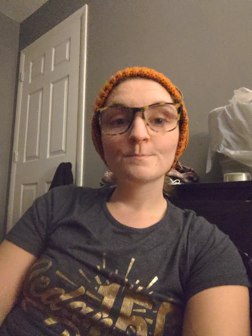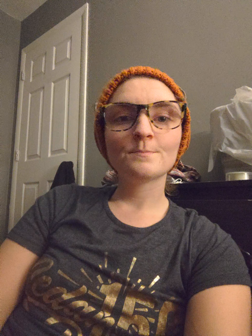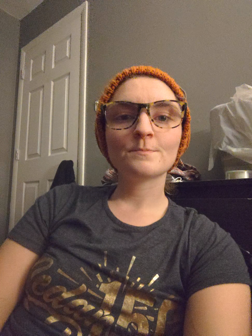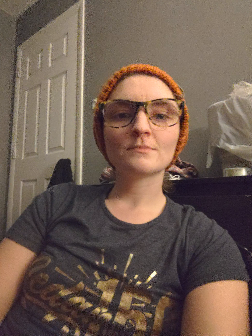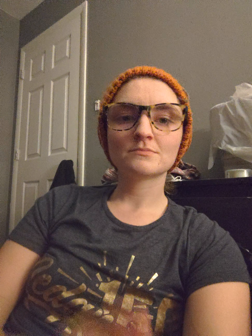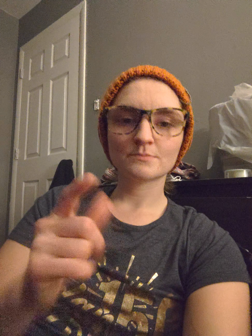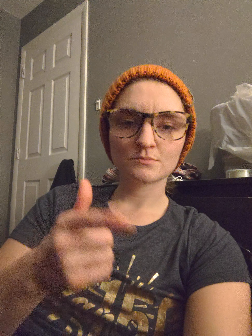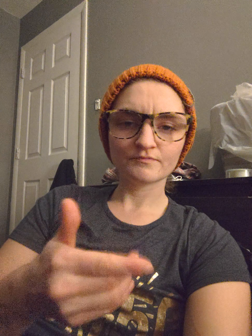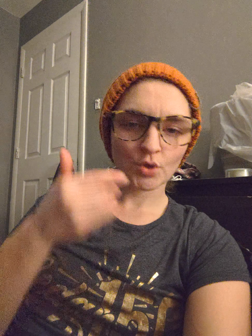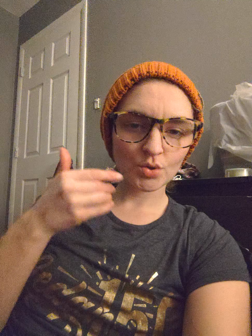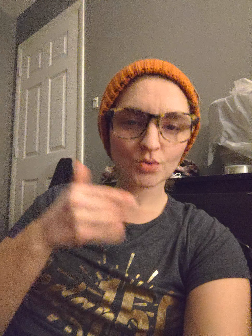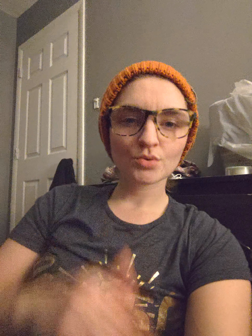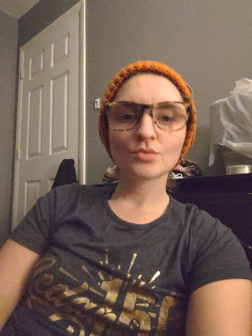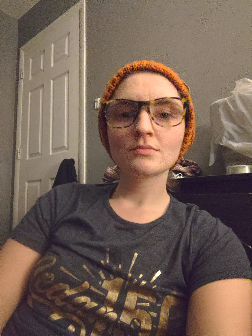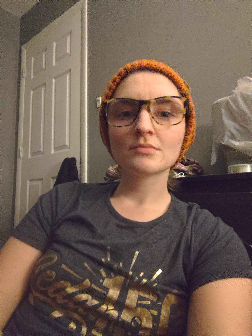before